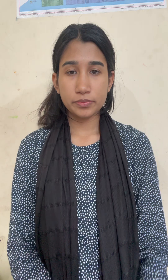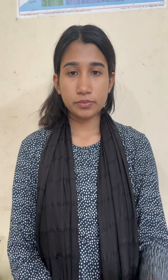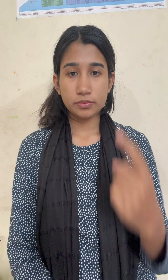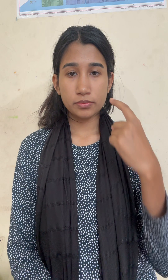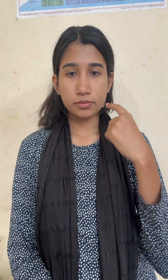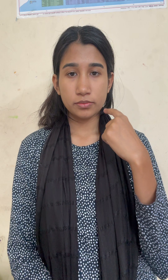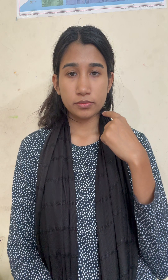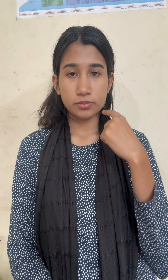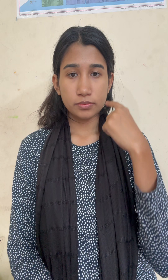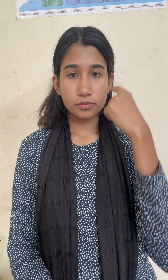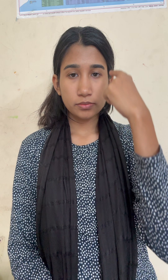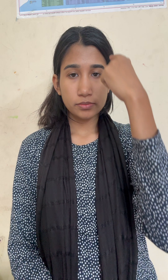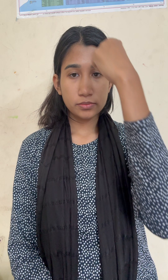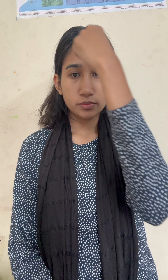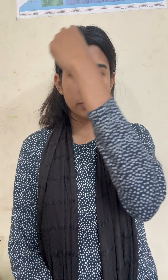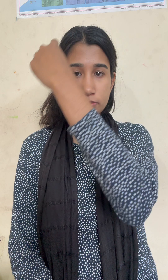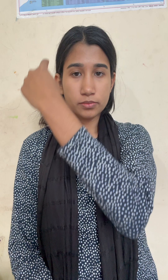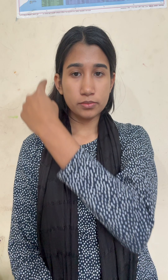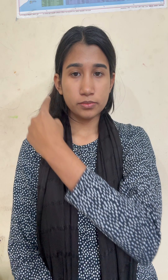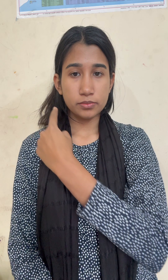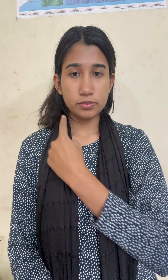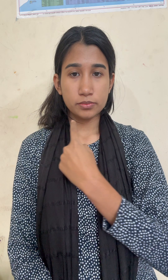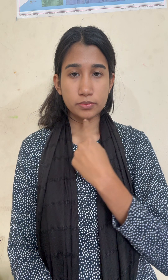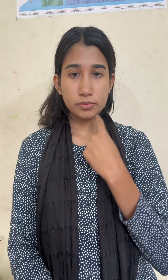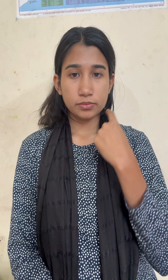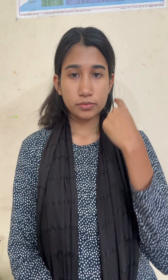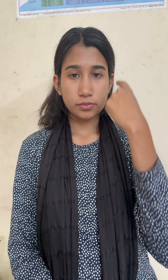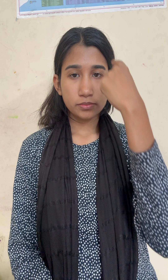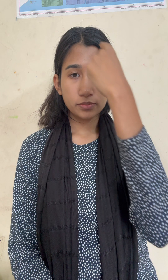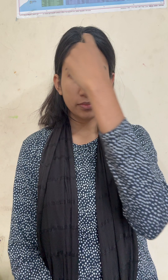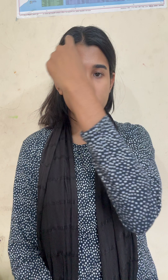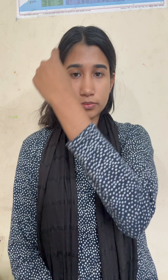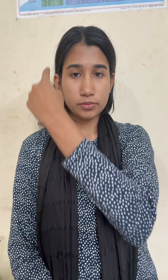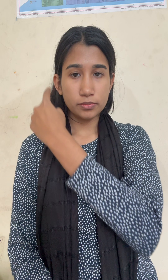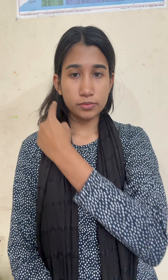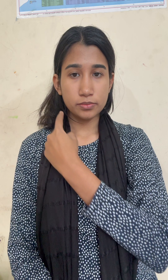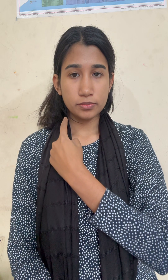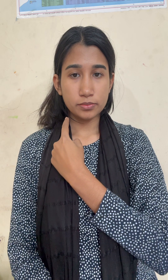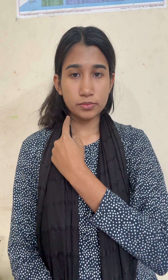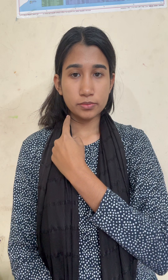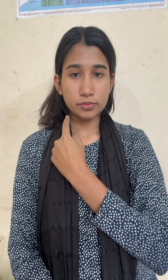মানুষ